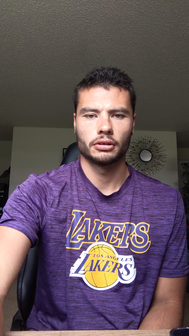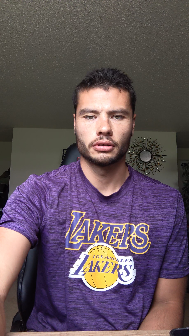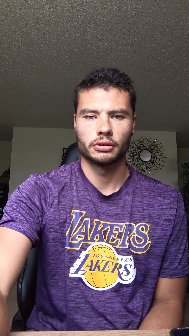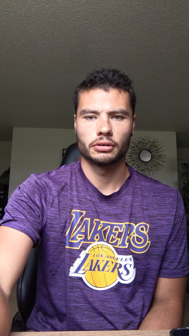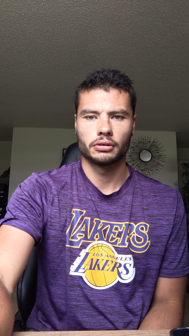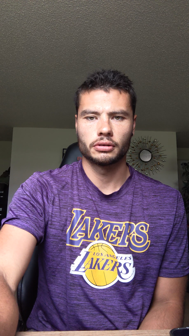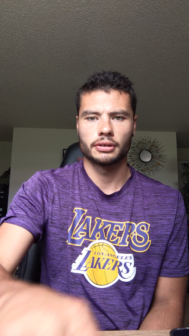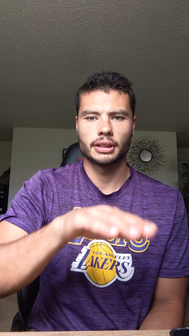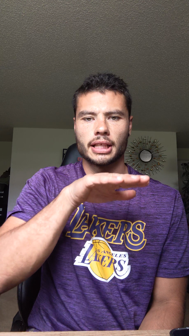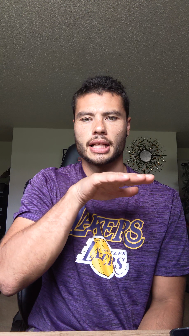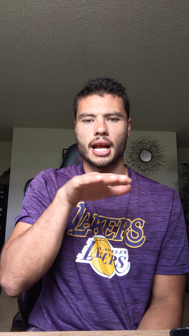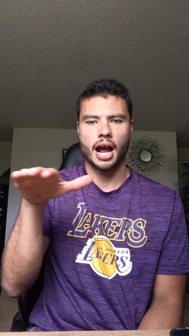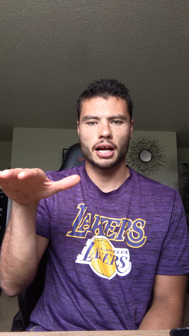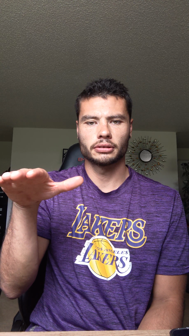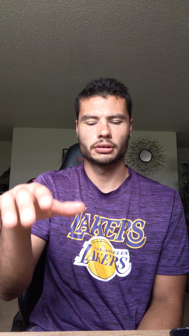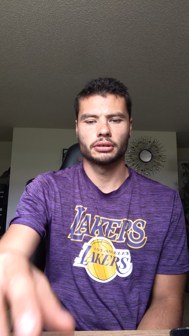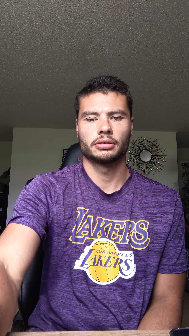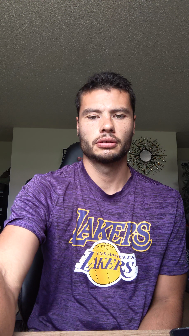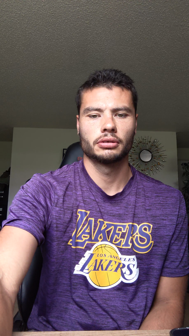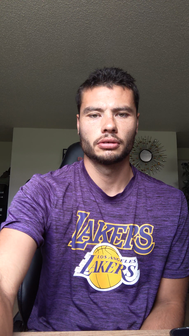nice